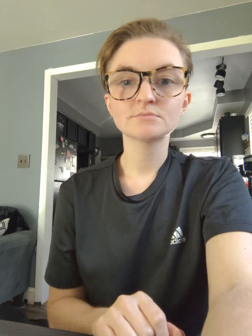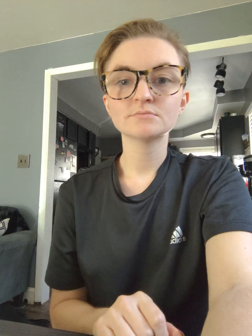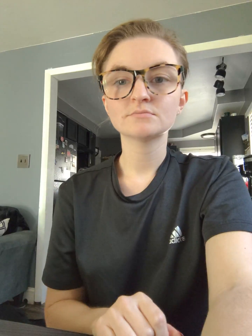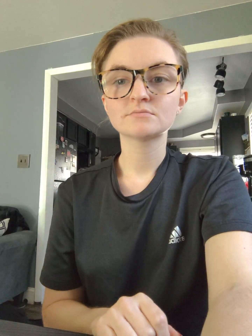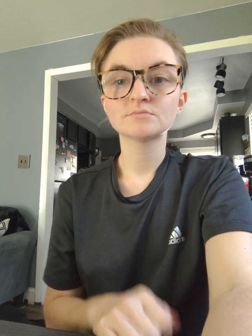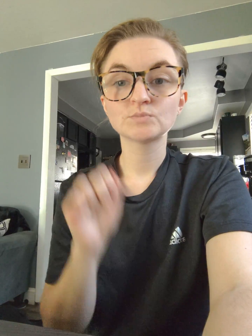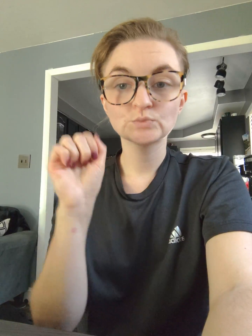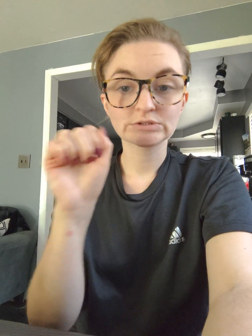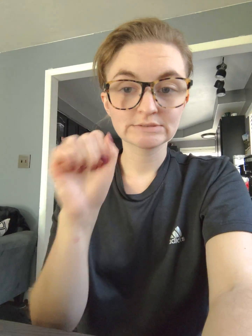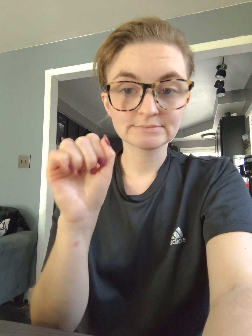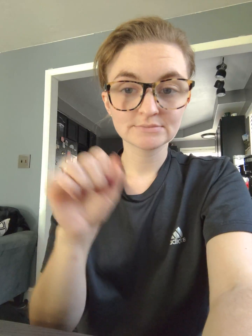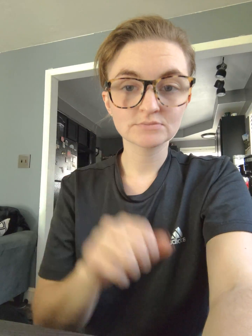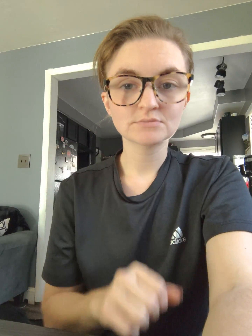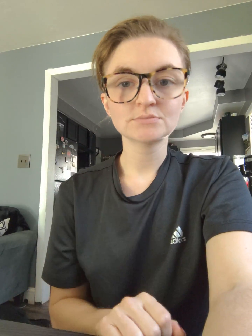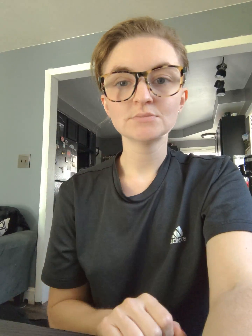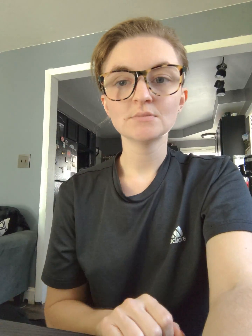knock